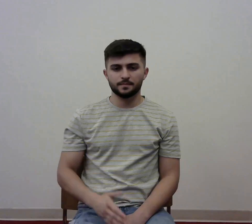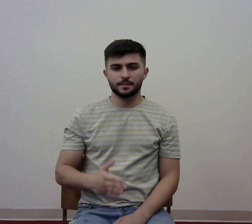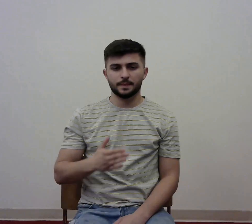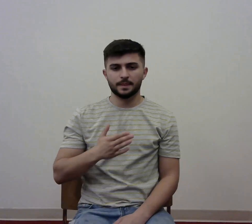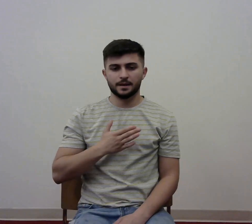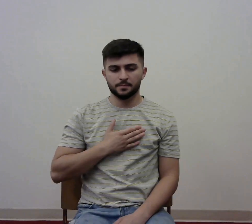mən